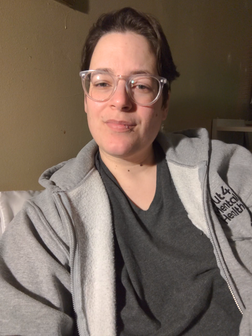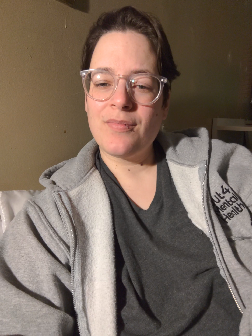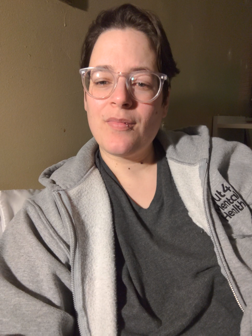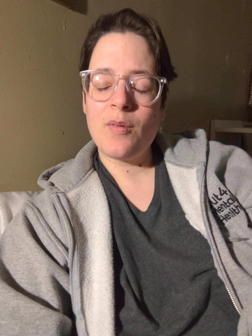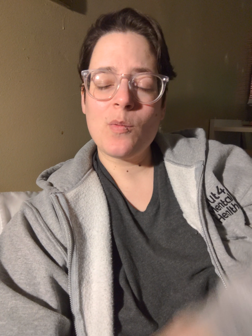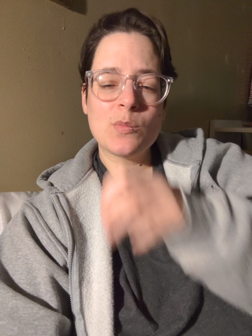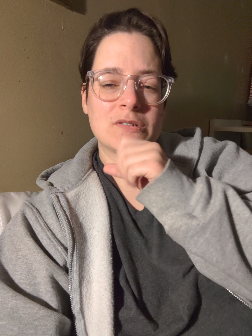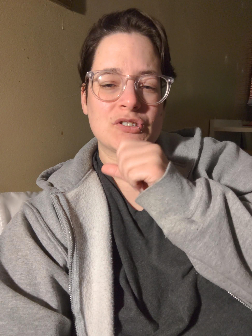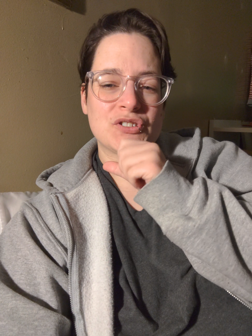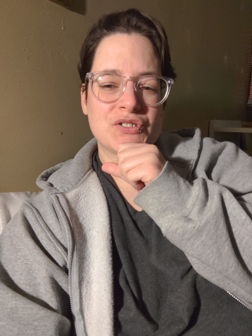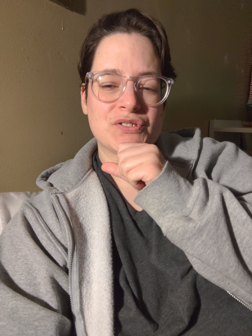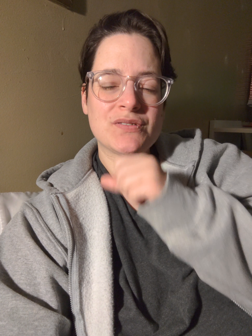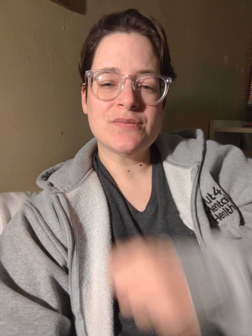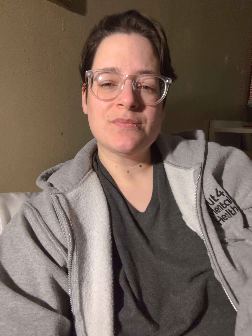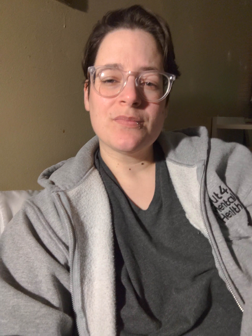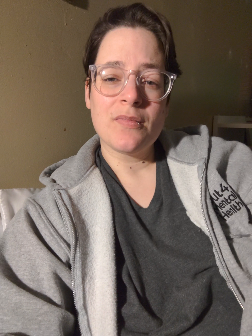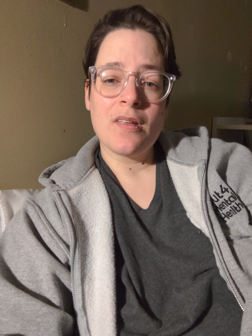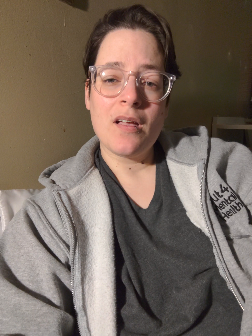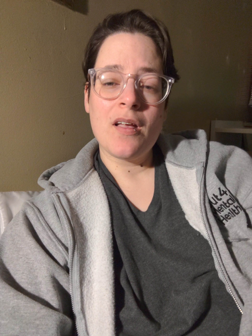orange